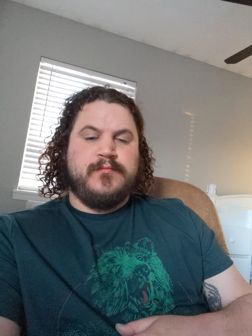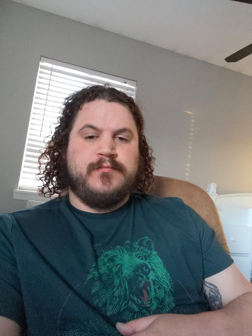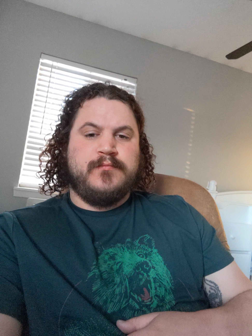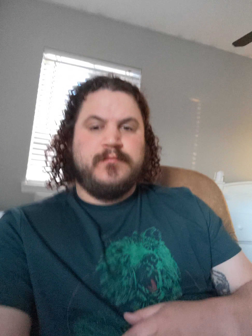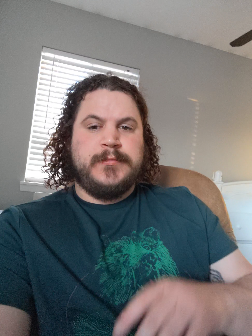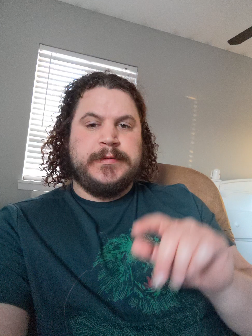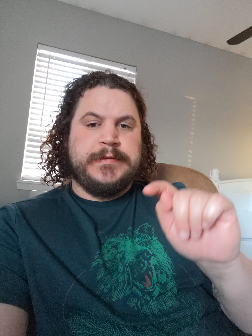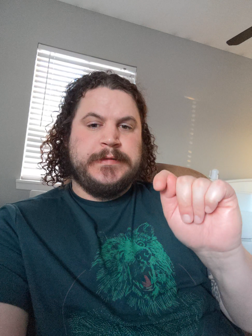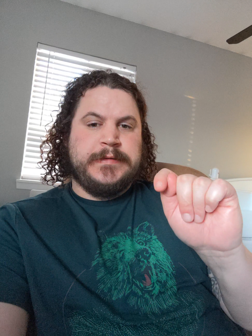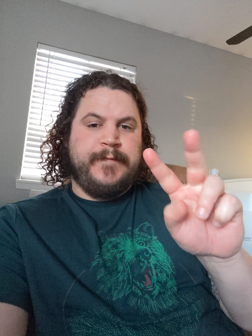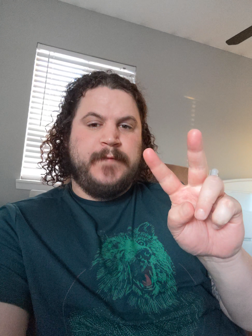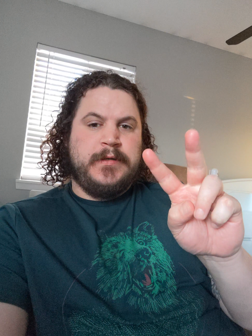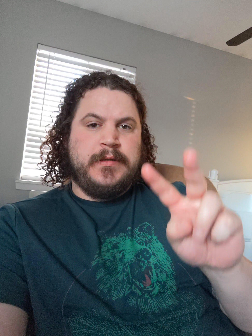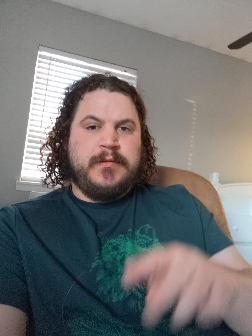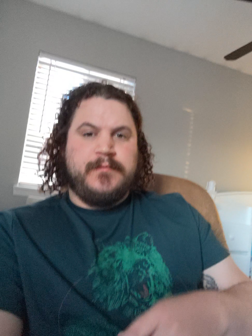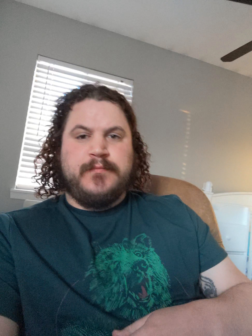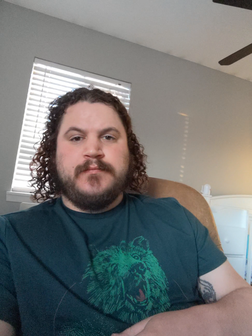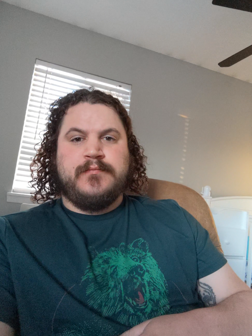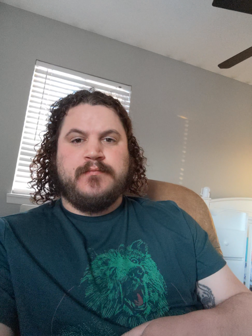TV